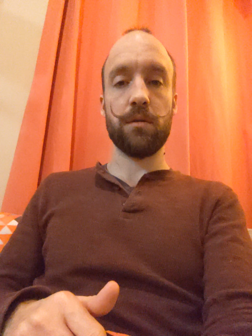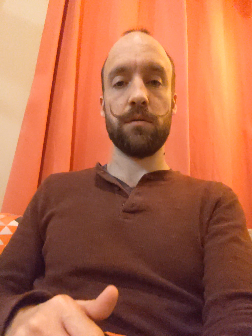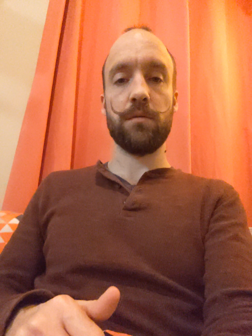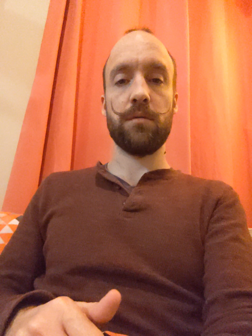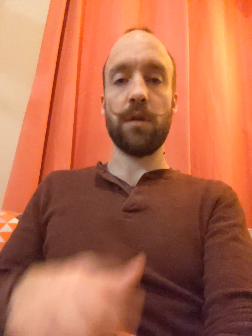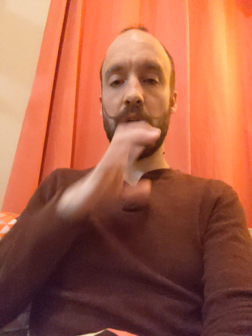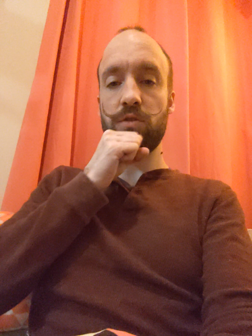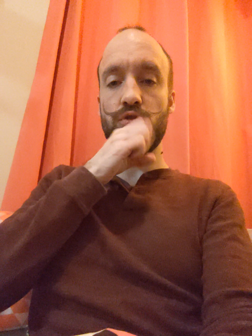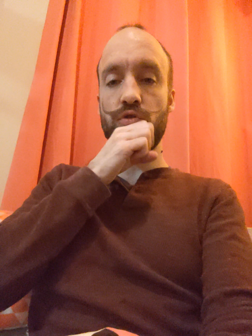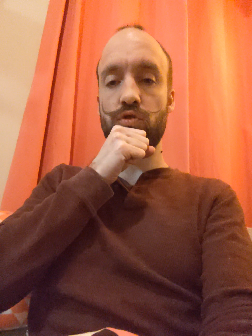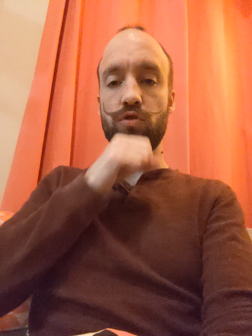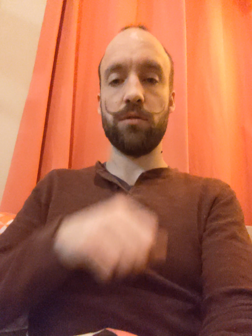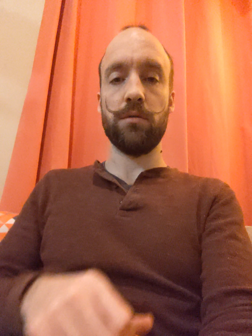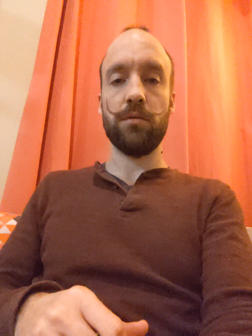orange